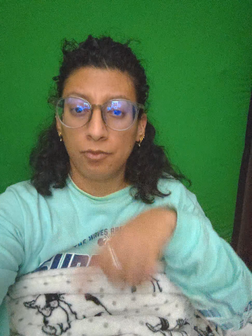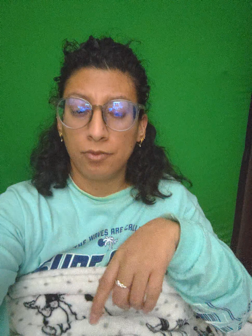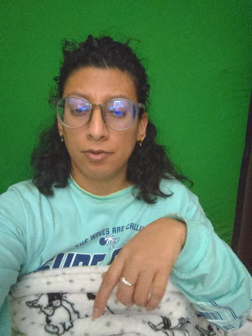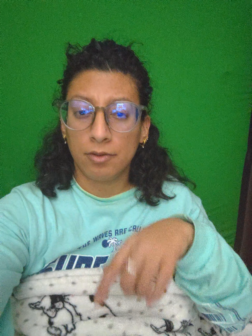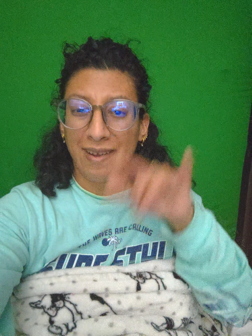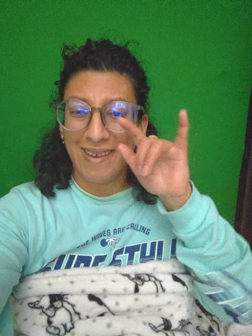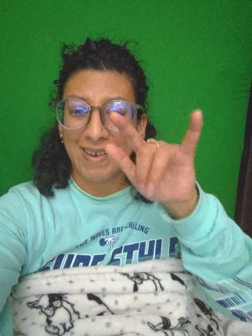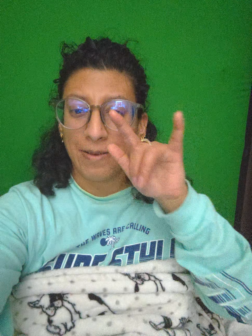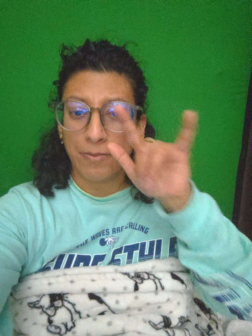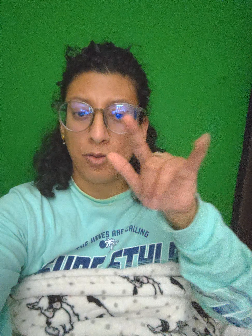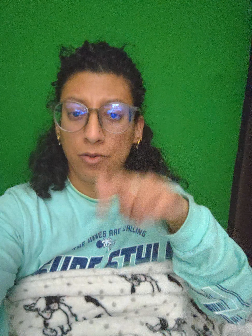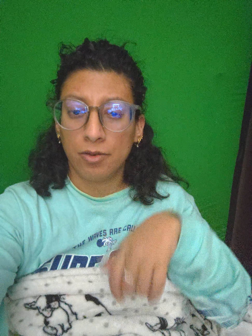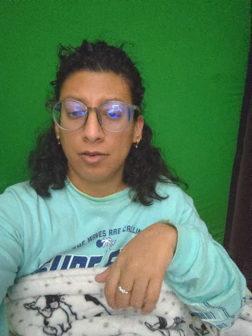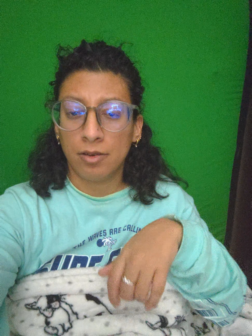airplane